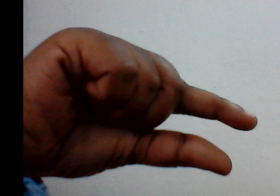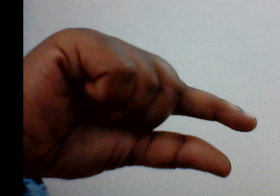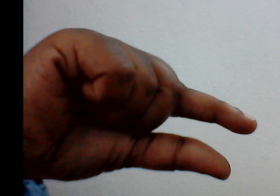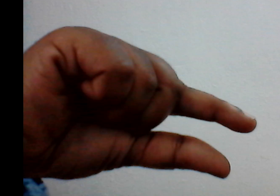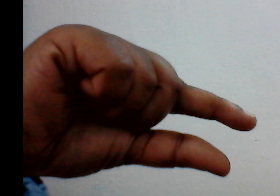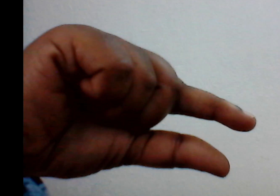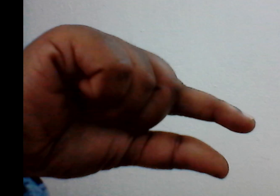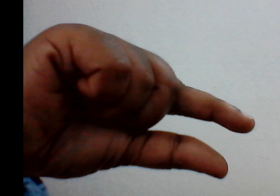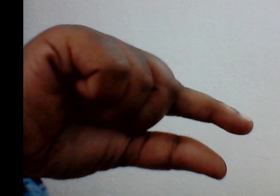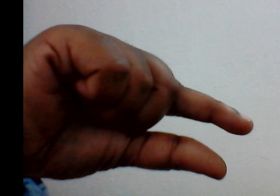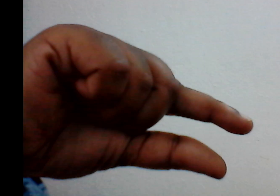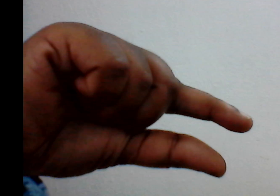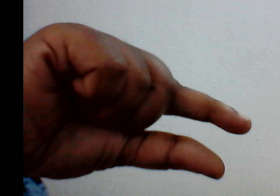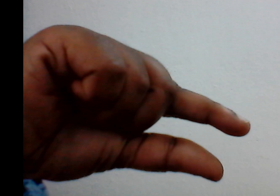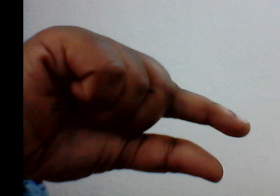ഉ